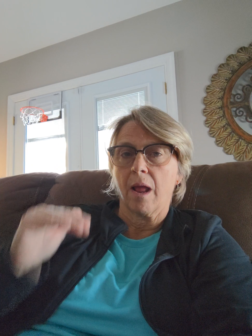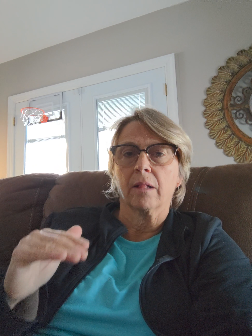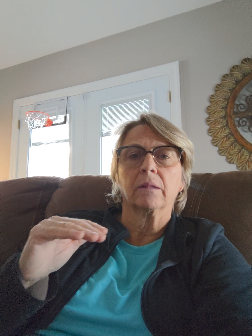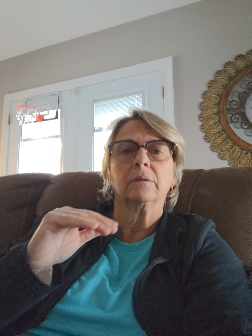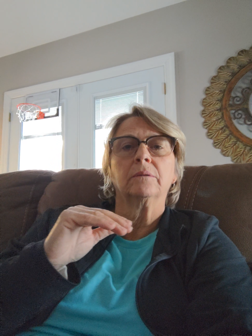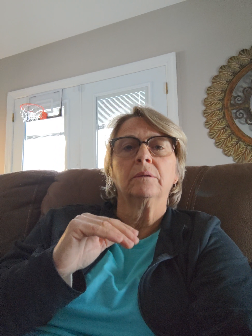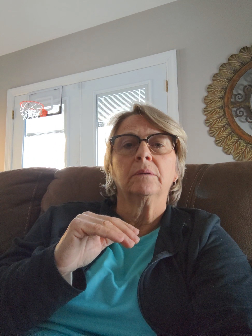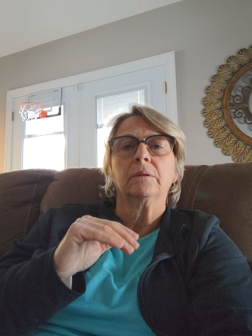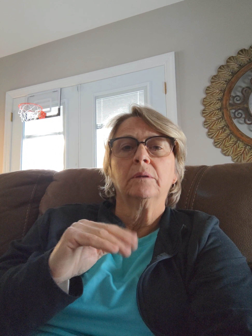child